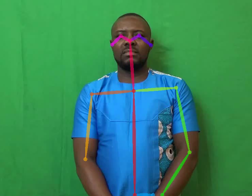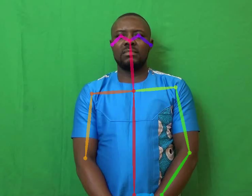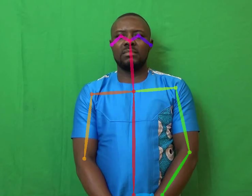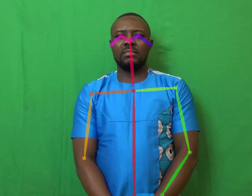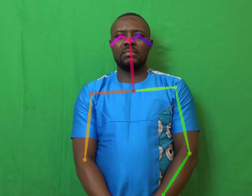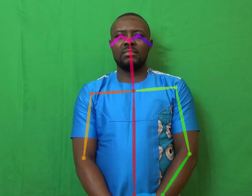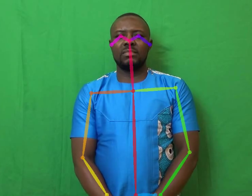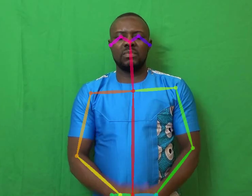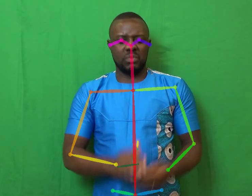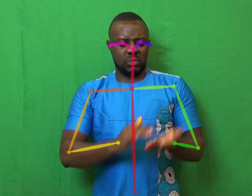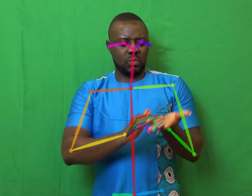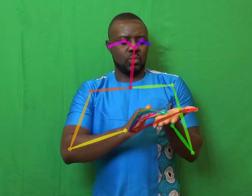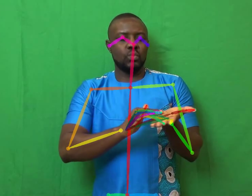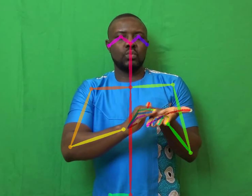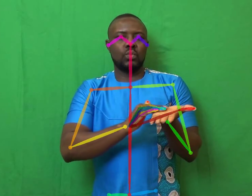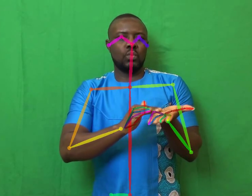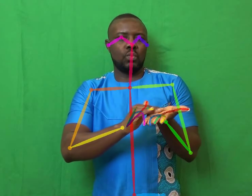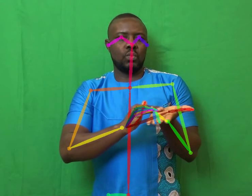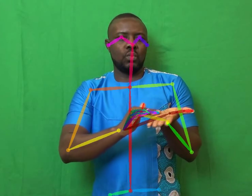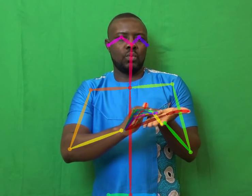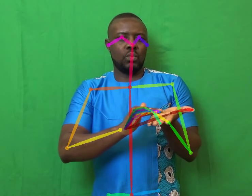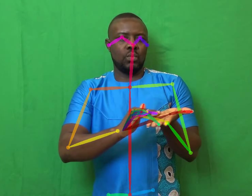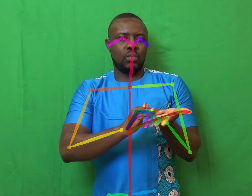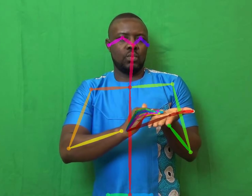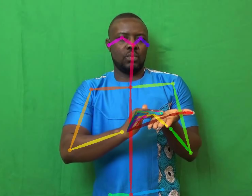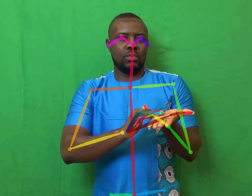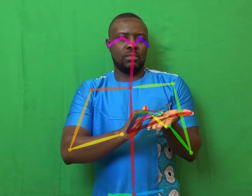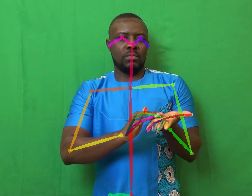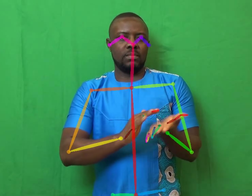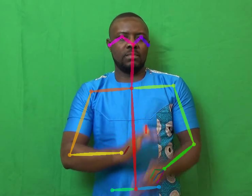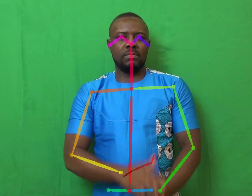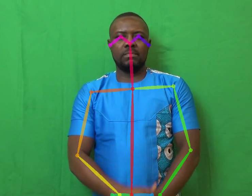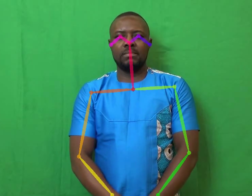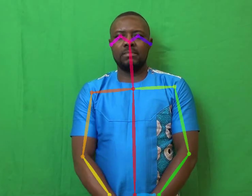soap